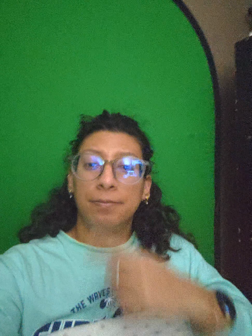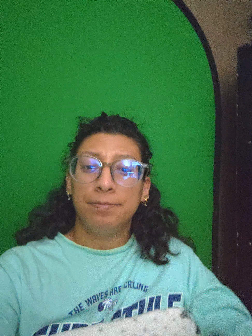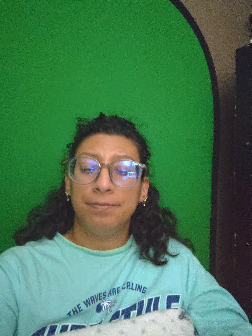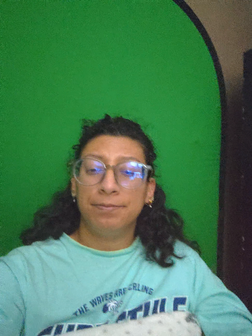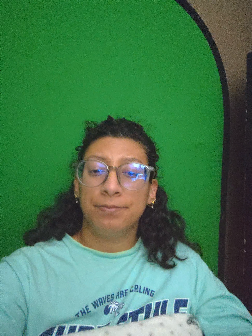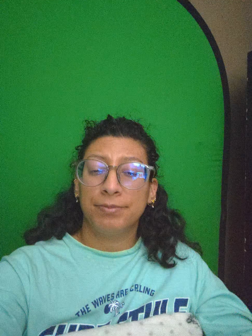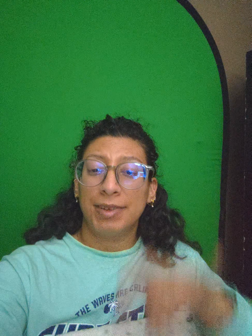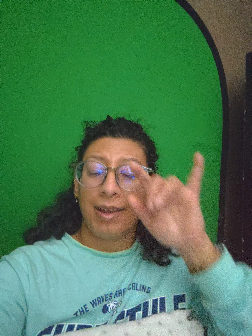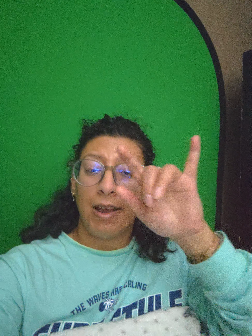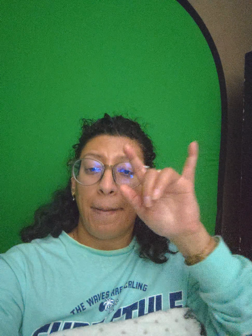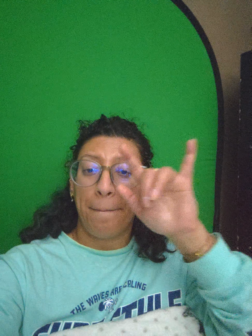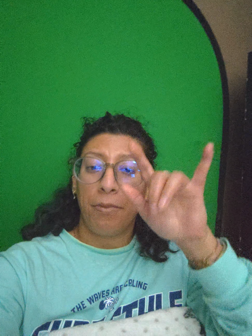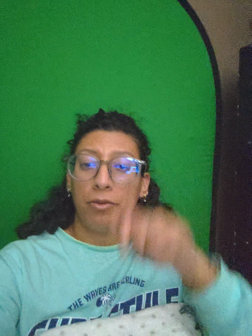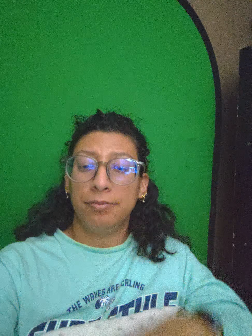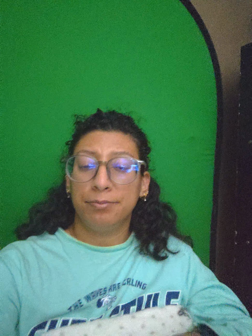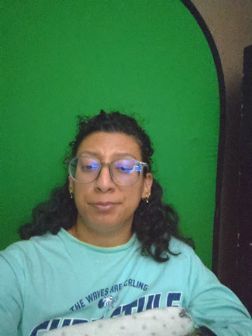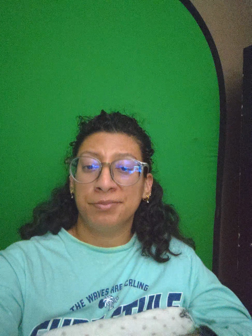airplane